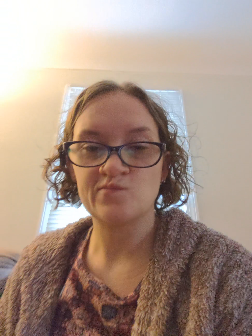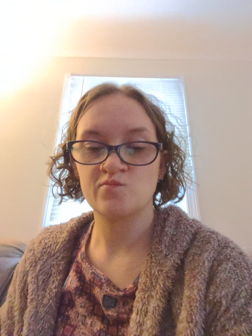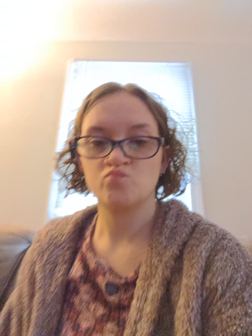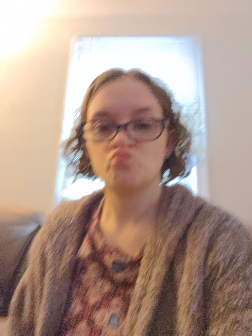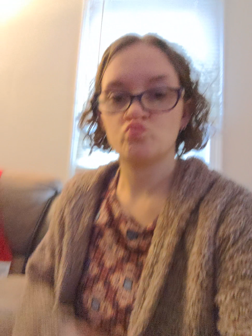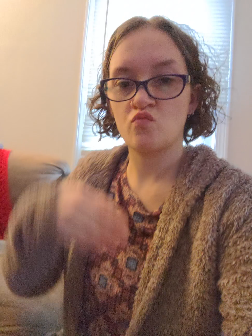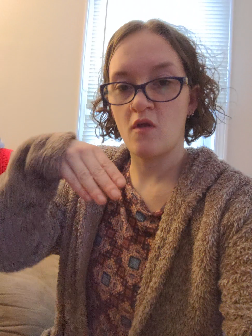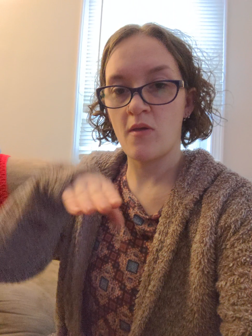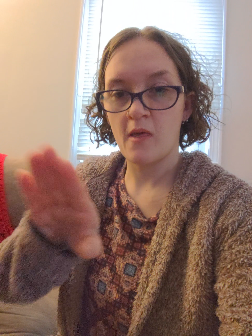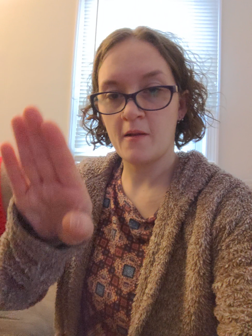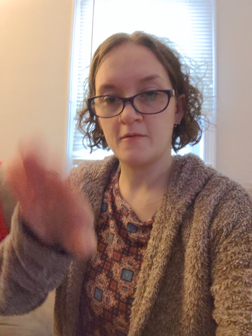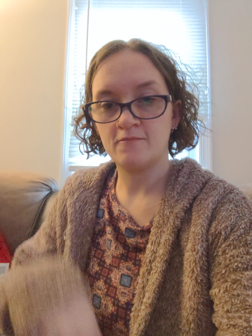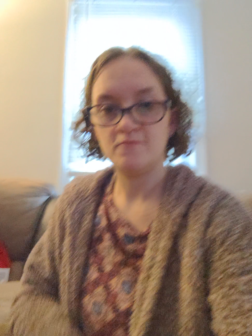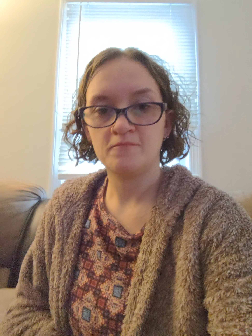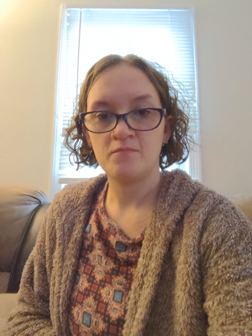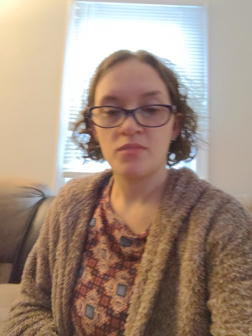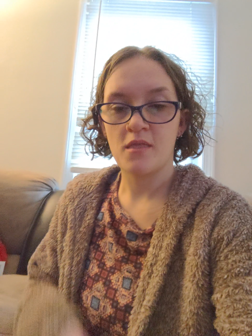into